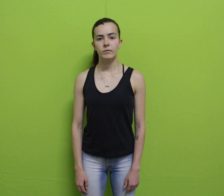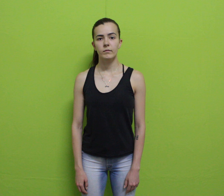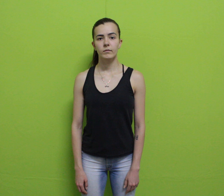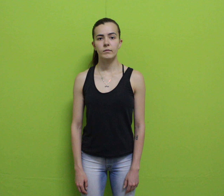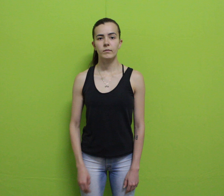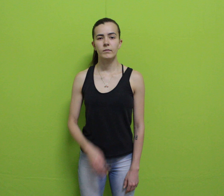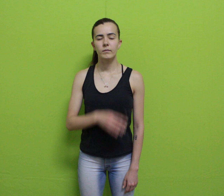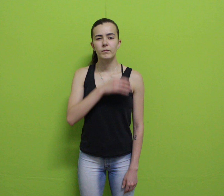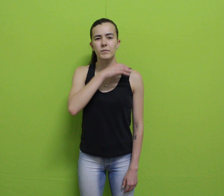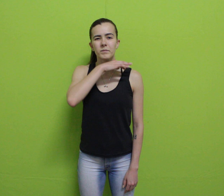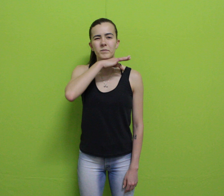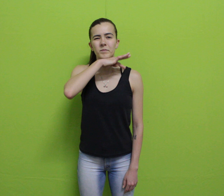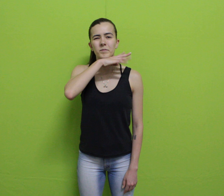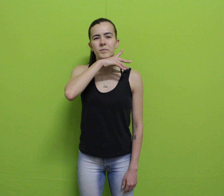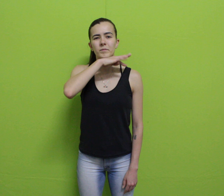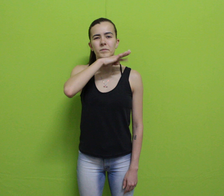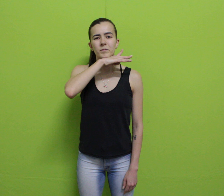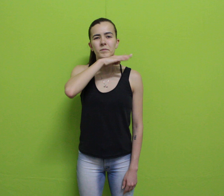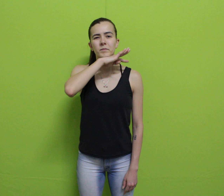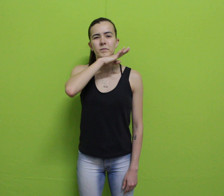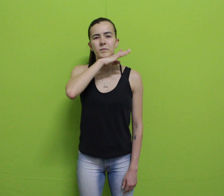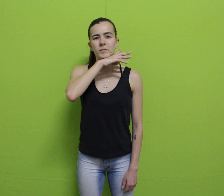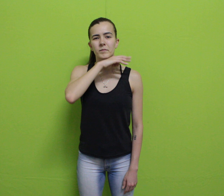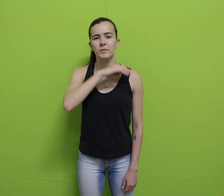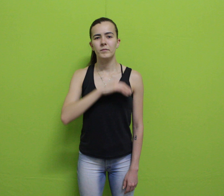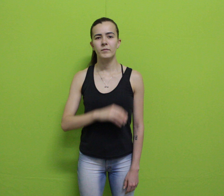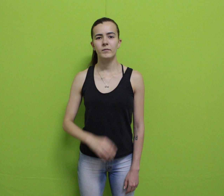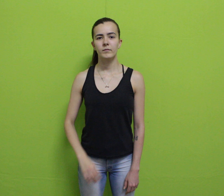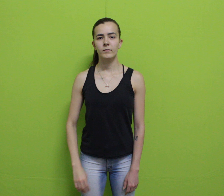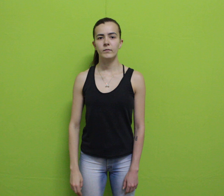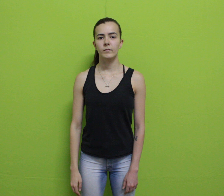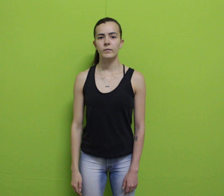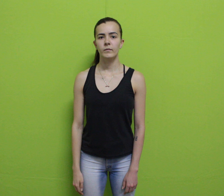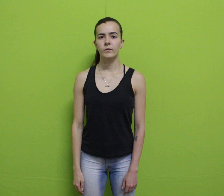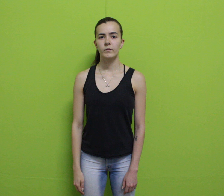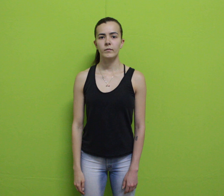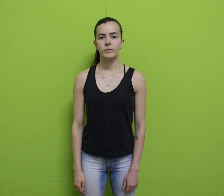ruim